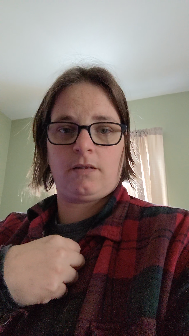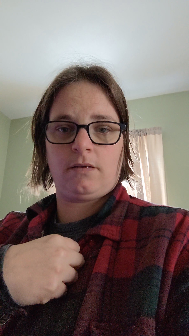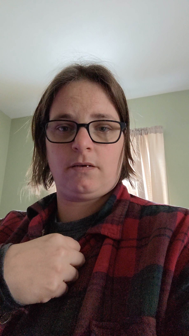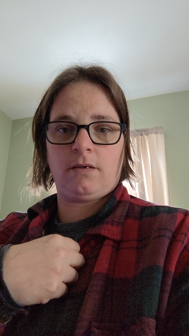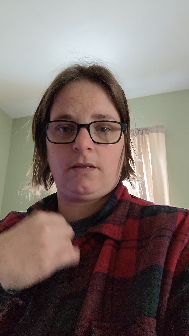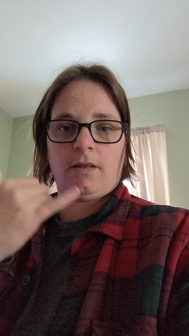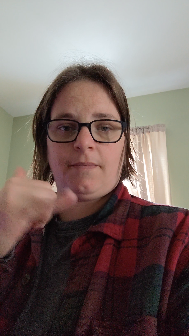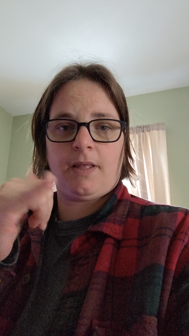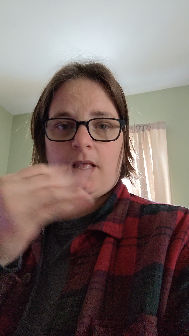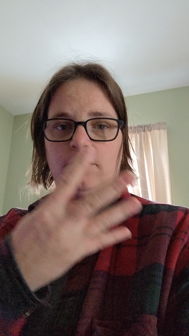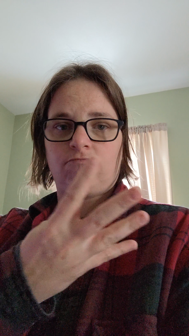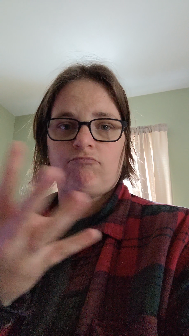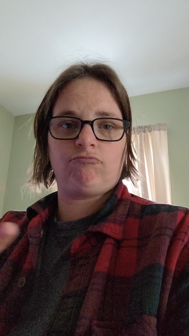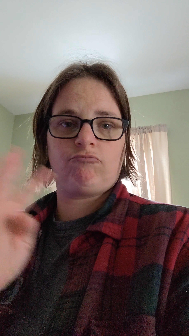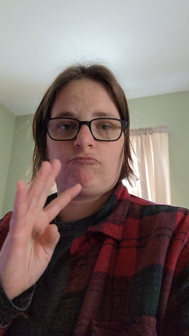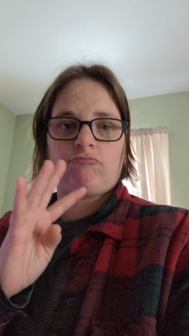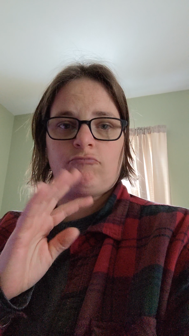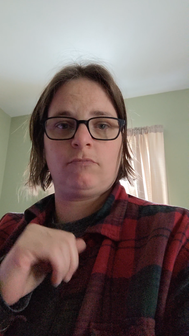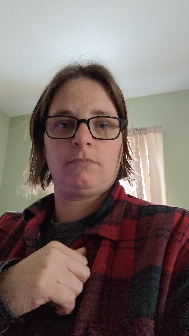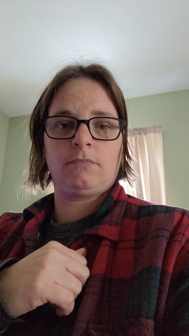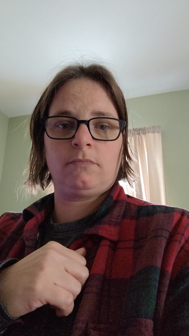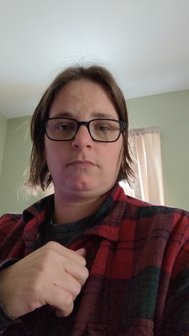playpen